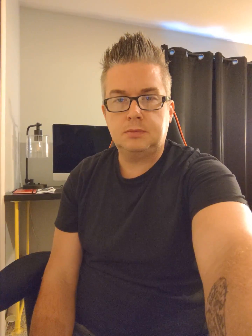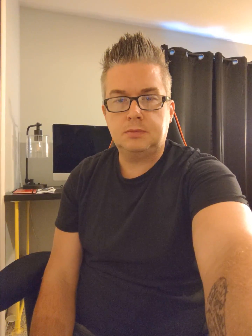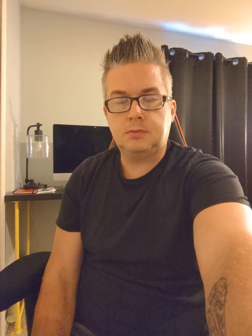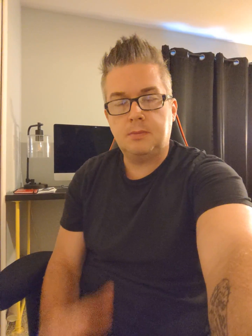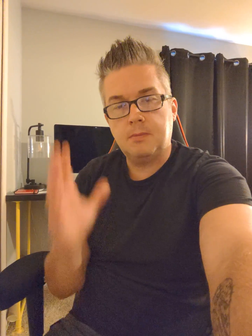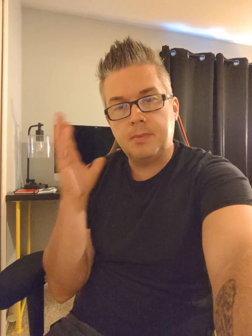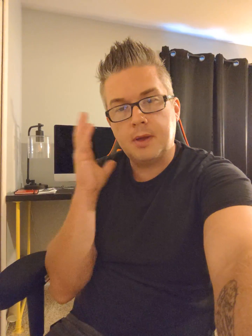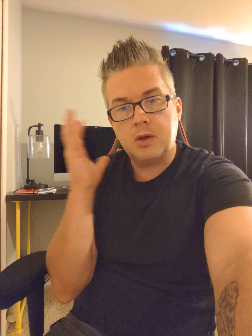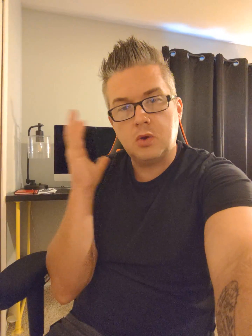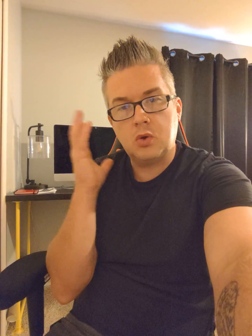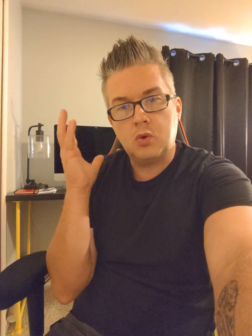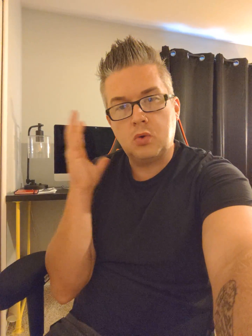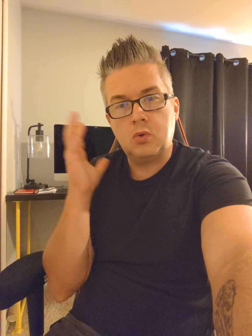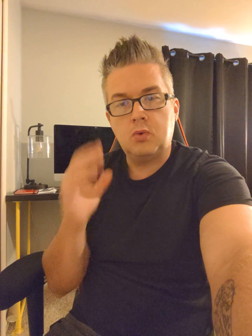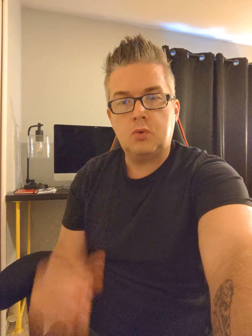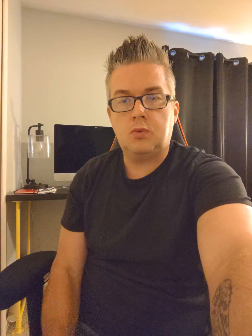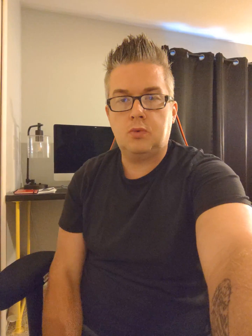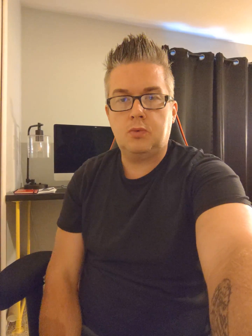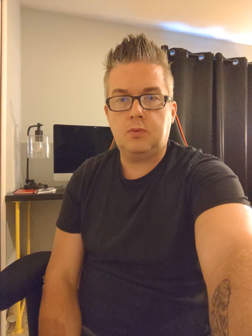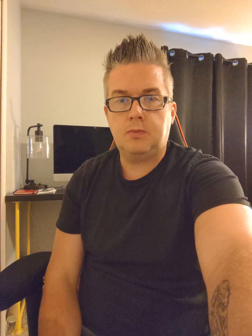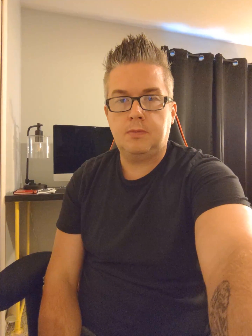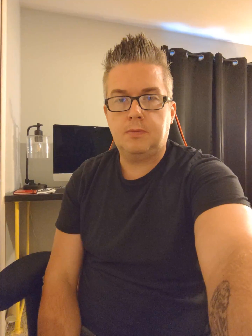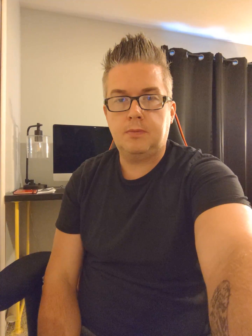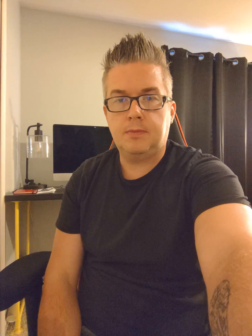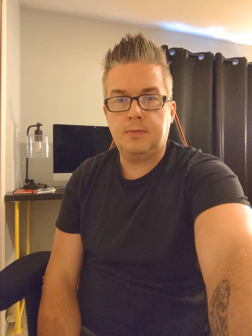pillow